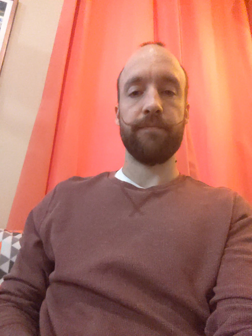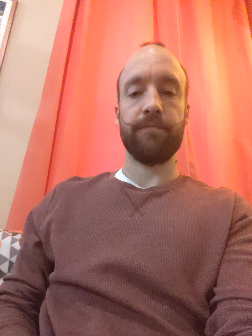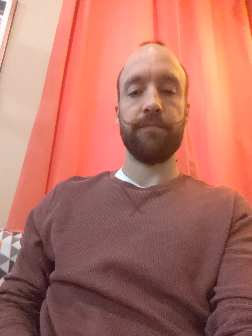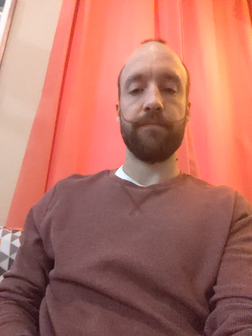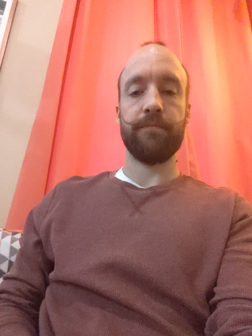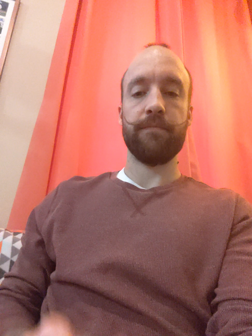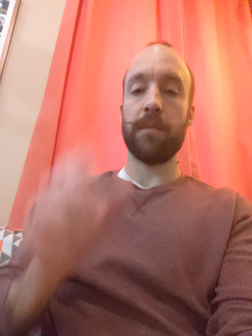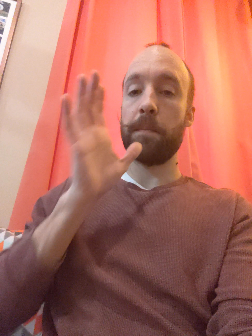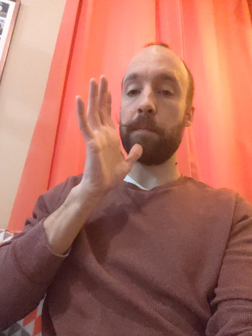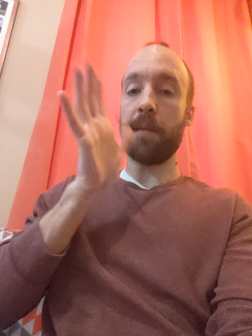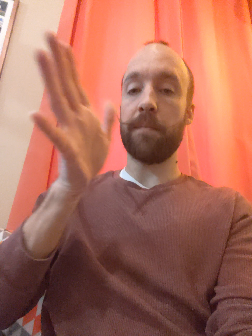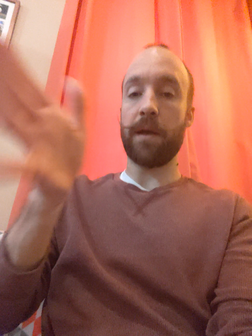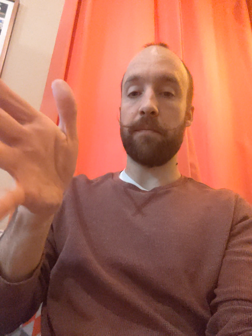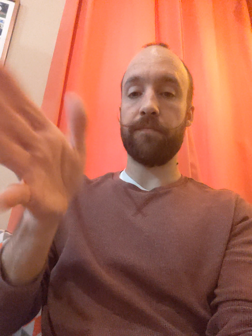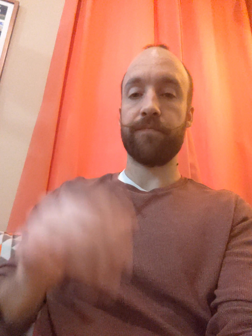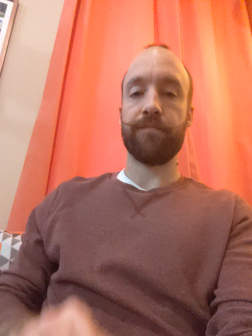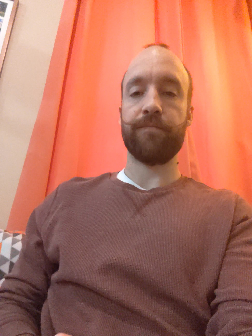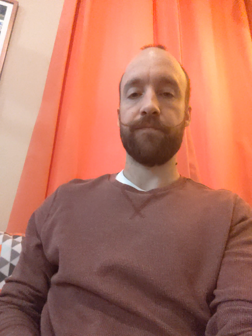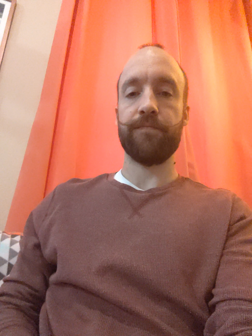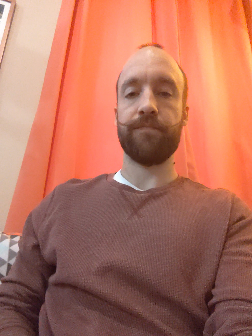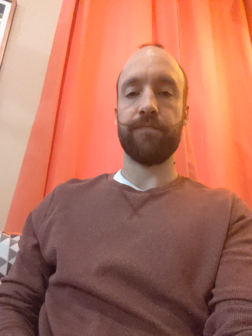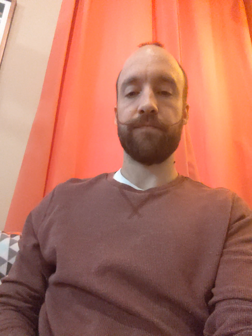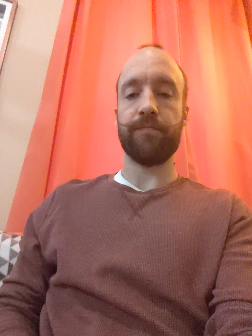grandma